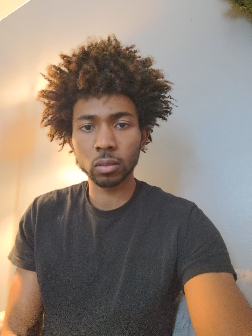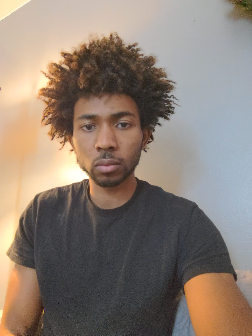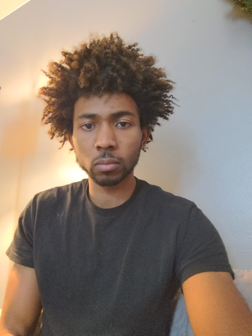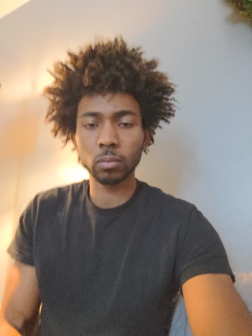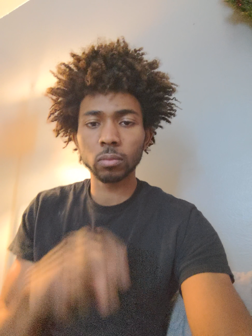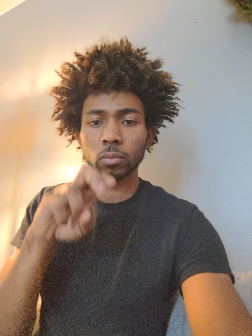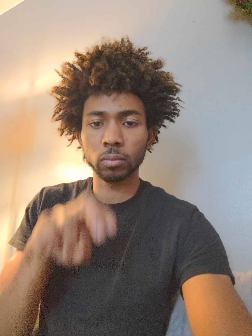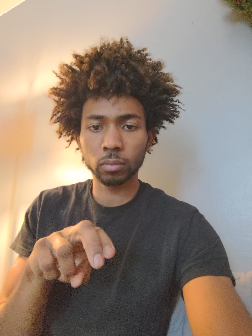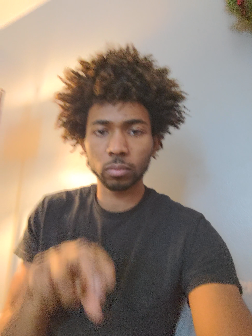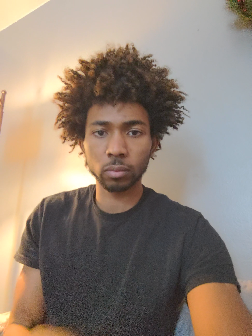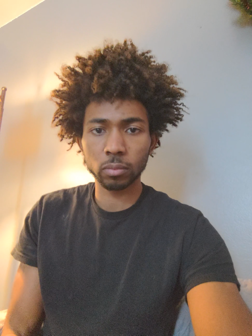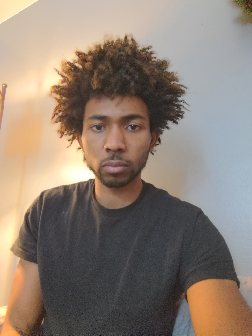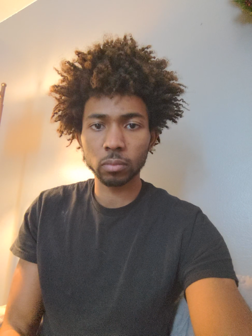chair